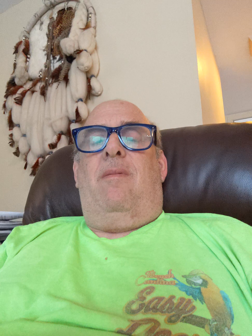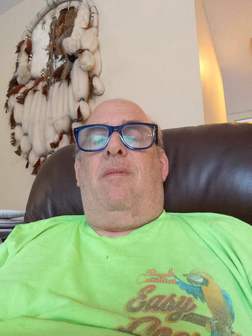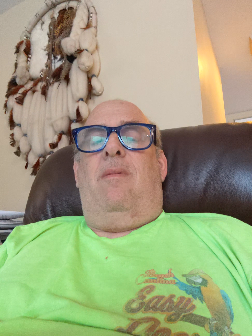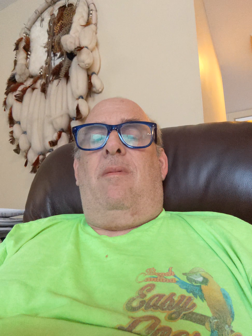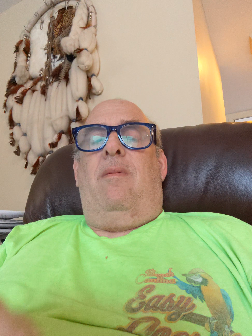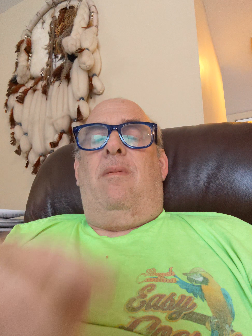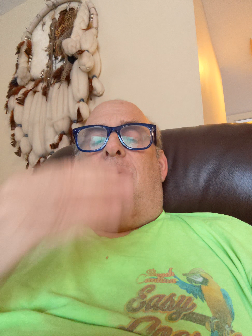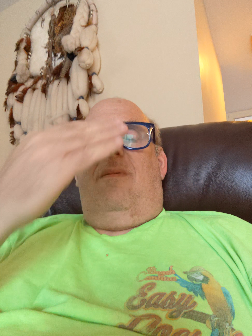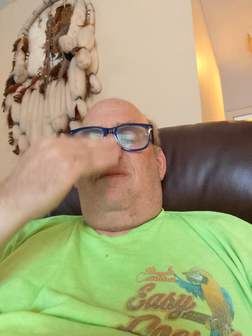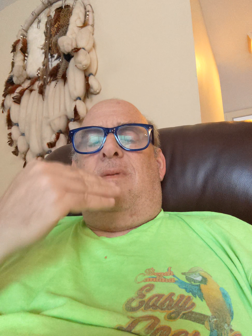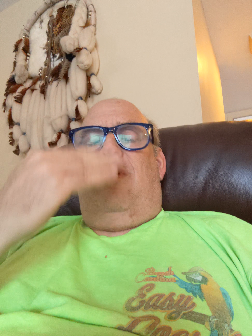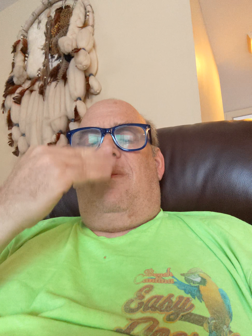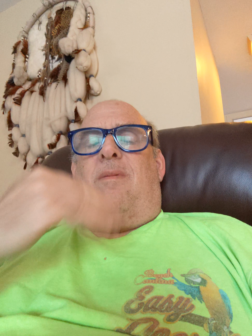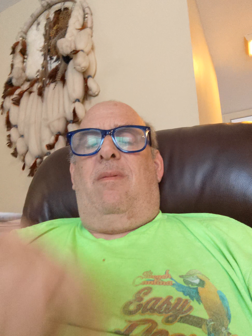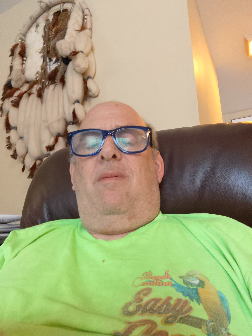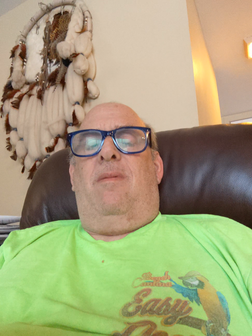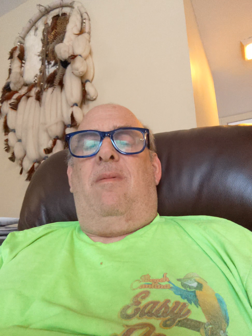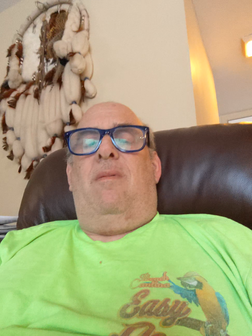sleep